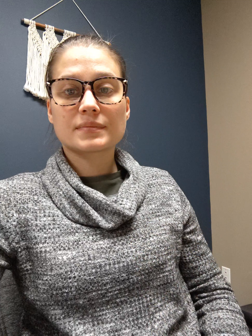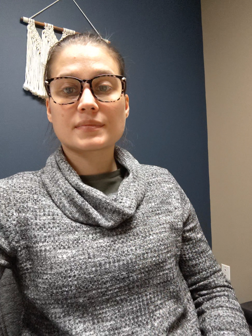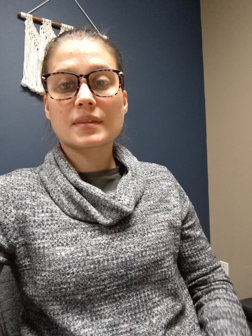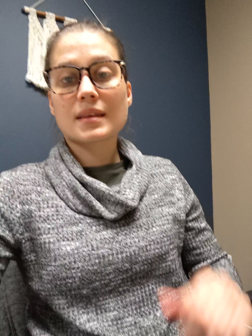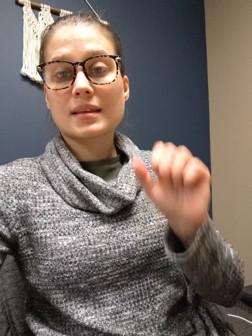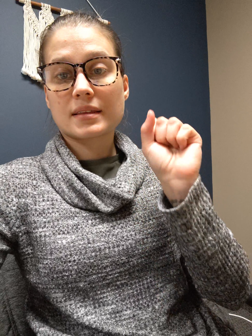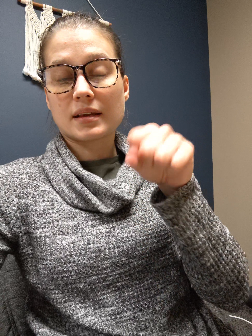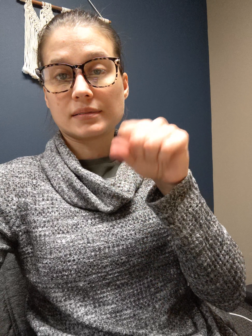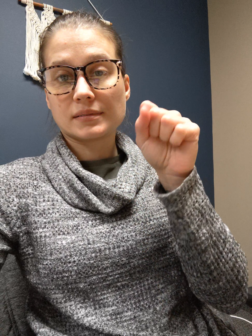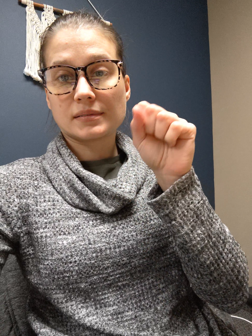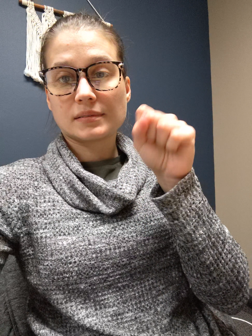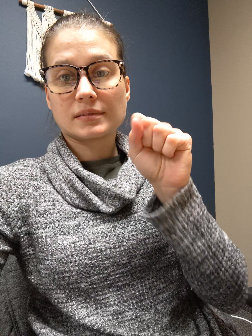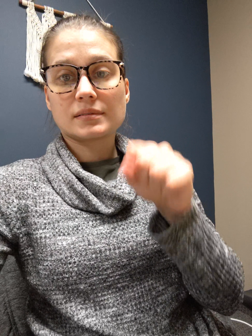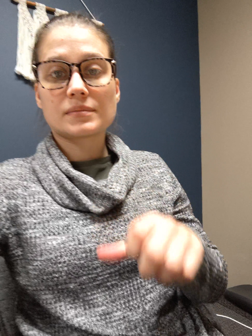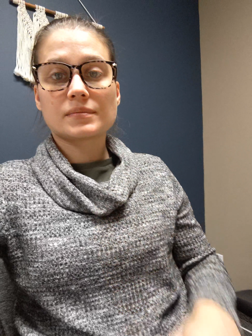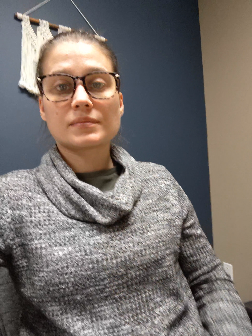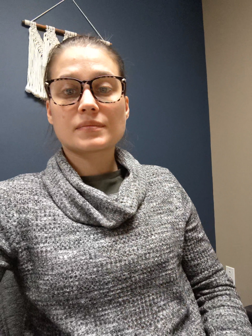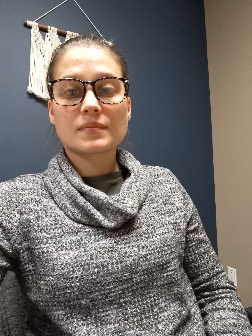yes